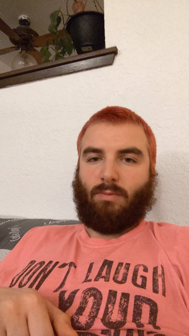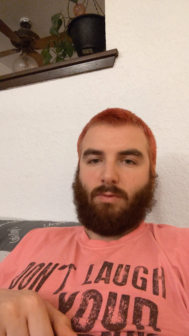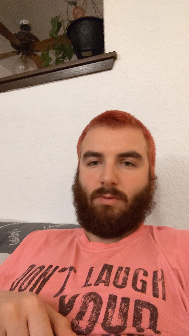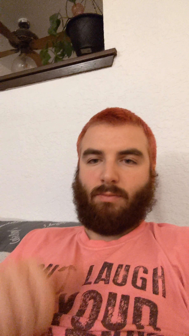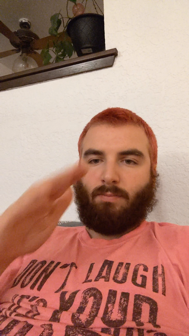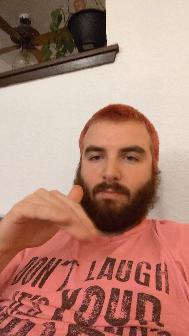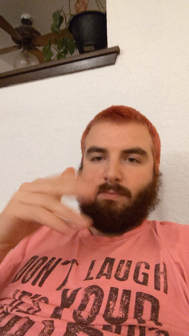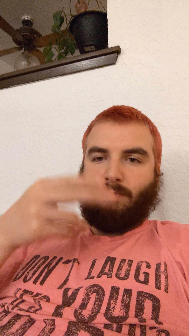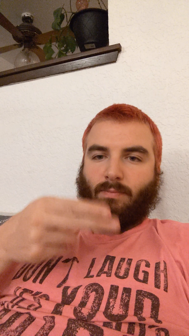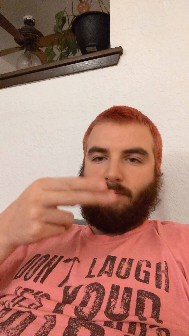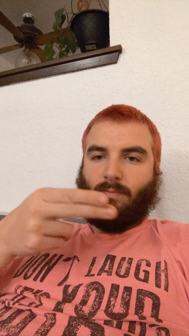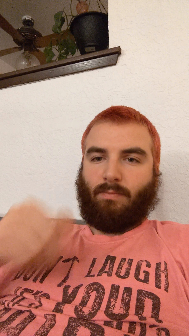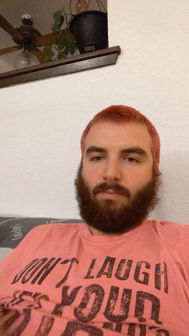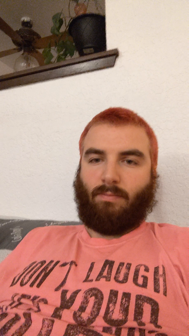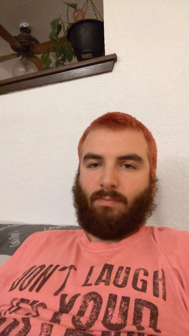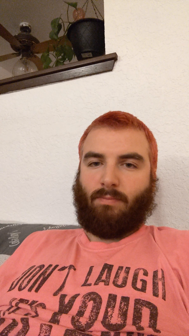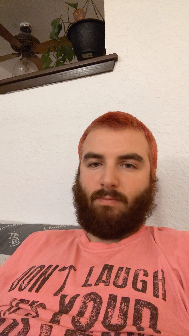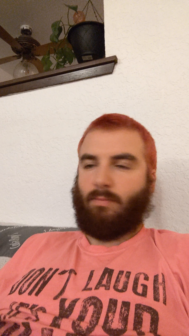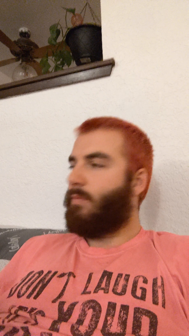pet's name